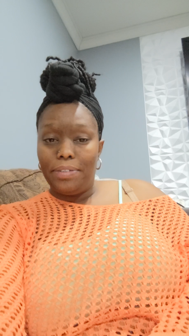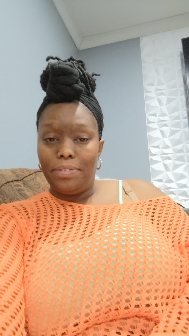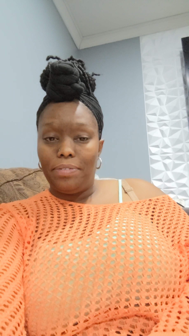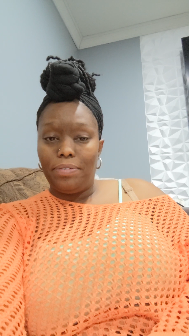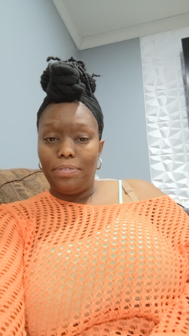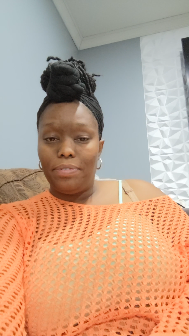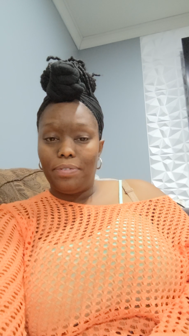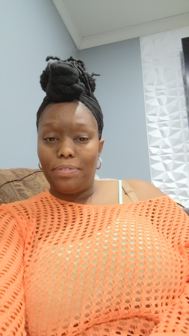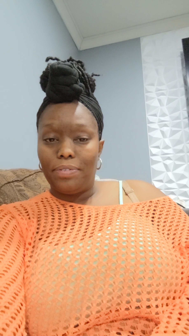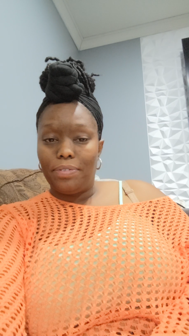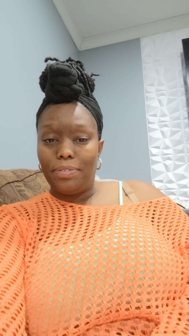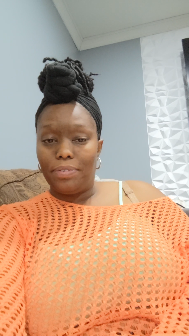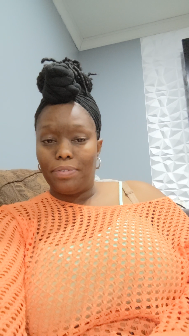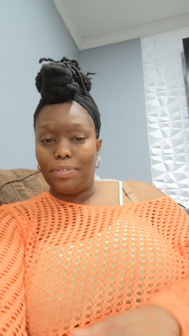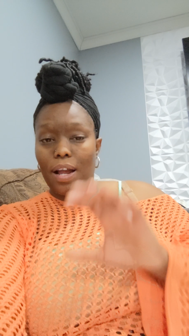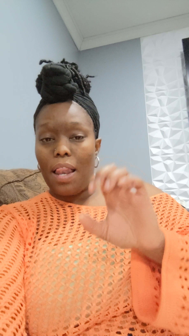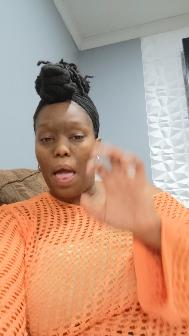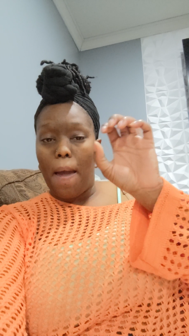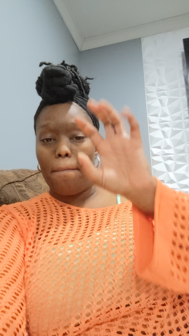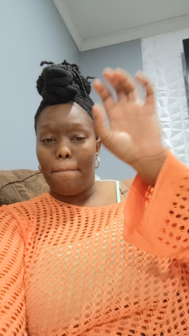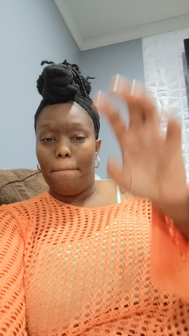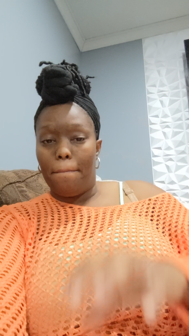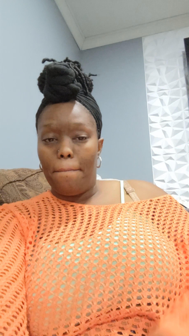climb